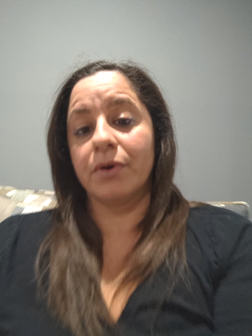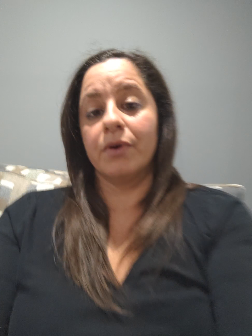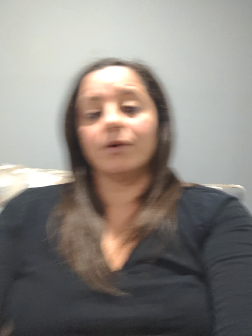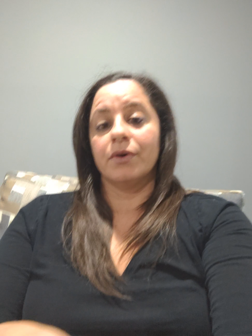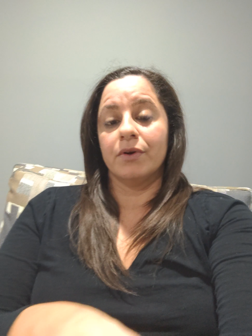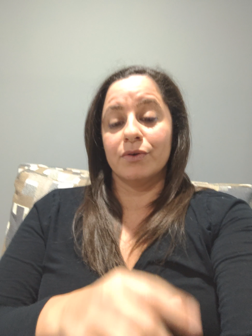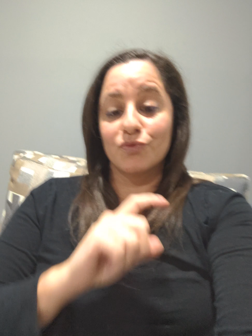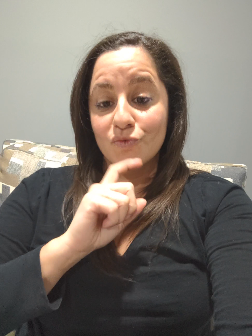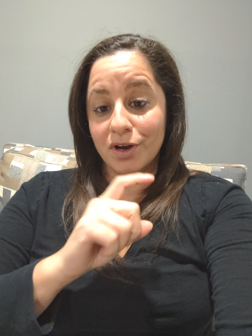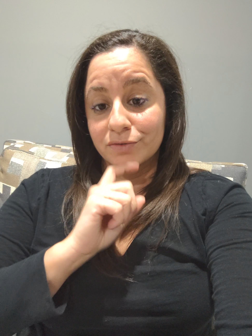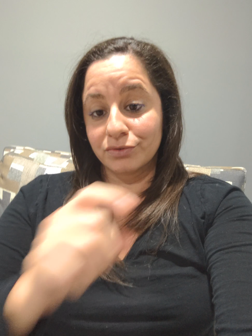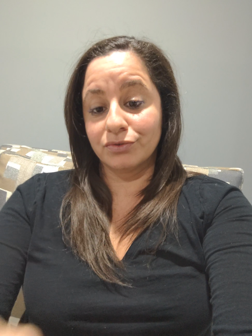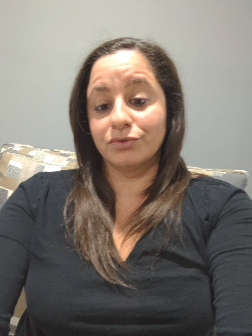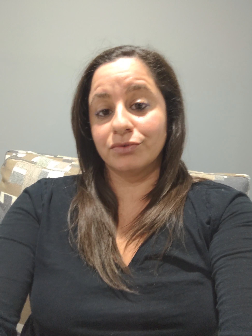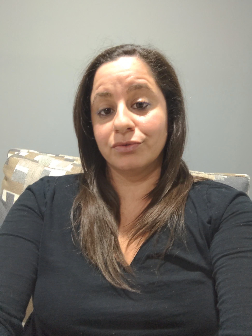garbage